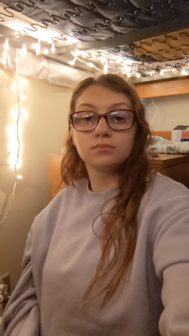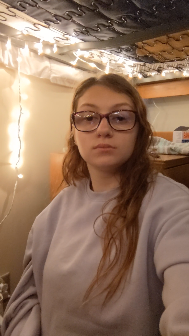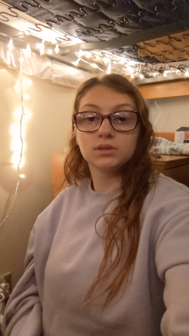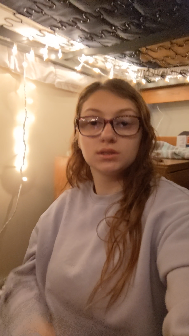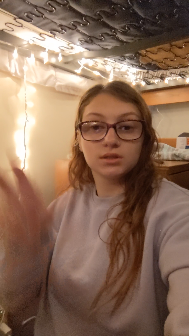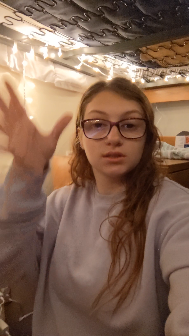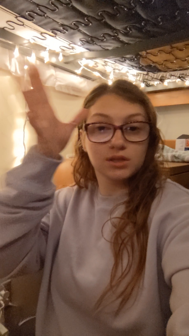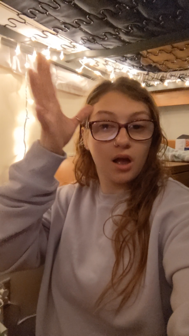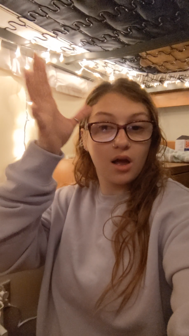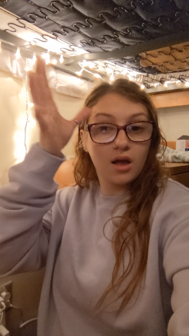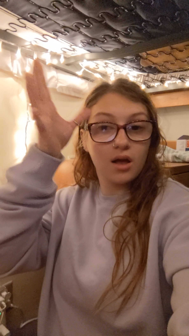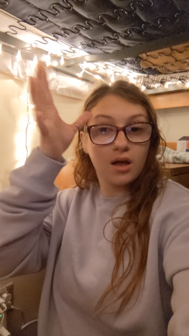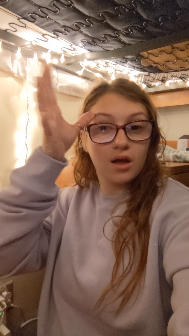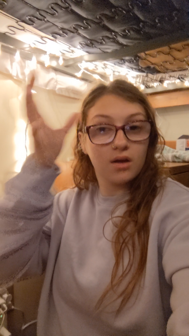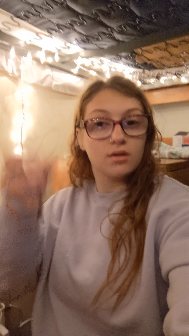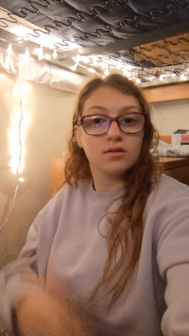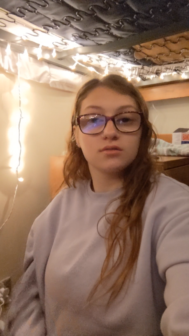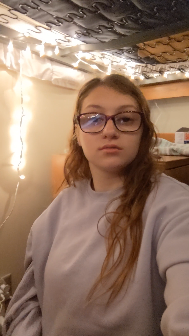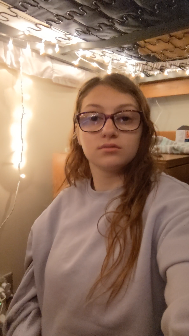daddy